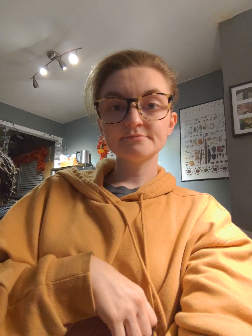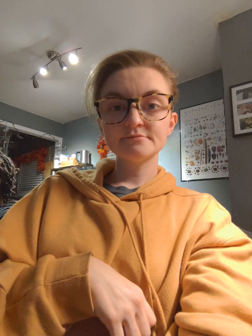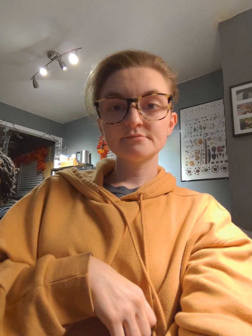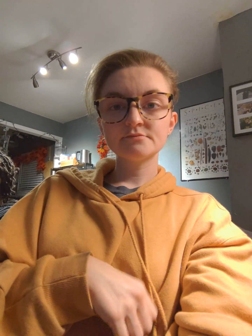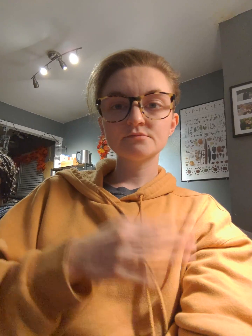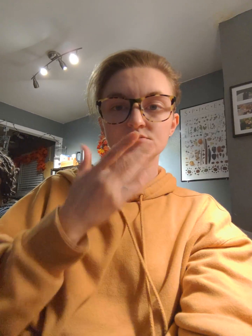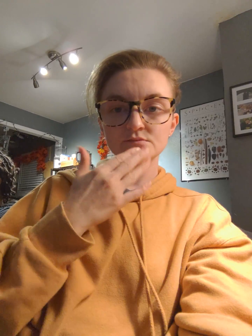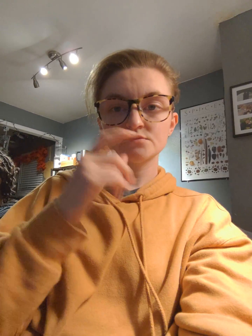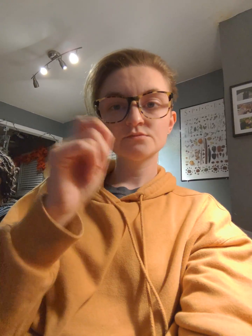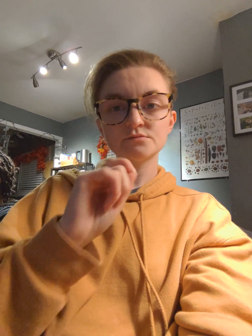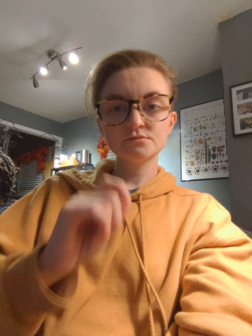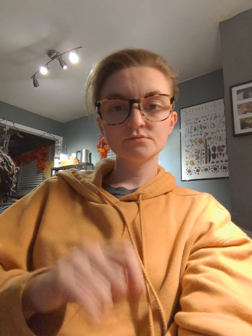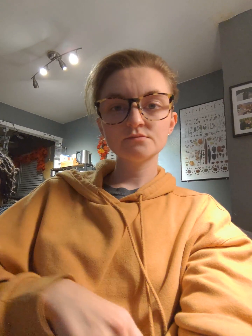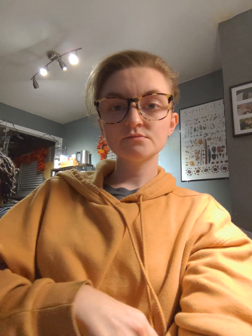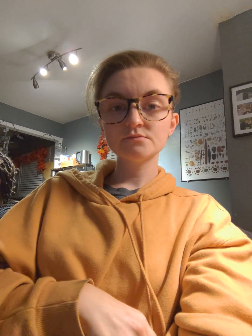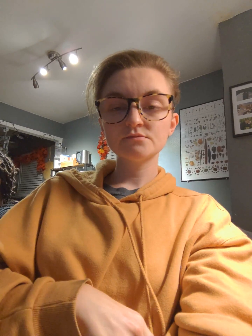crayon